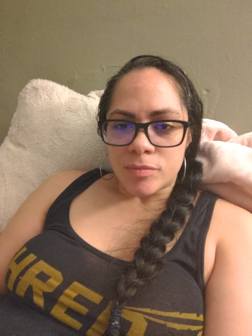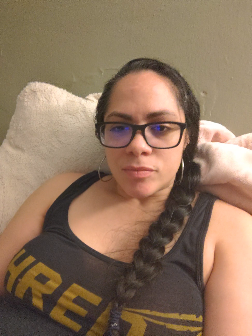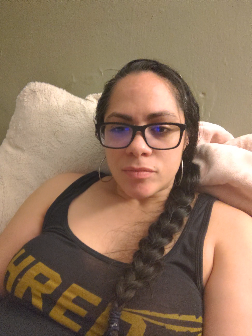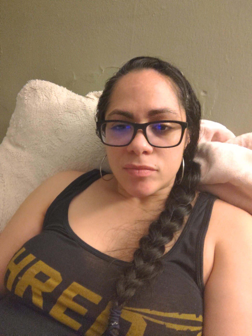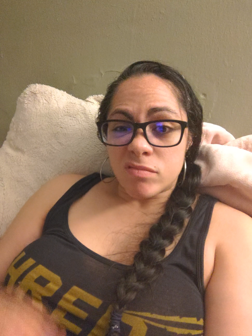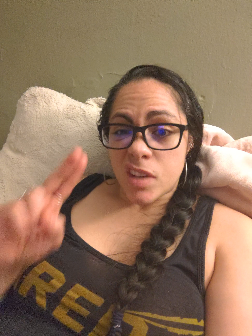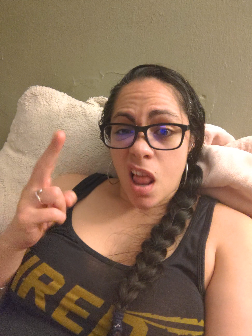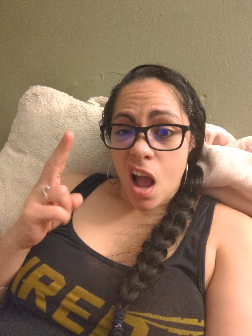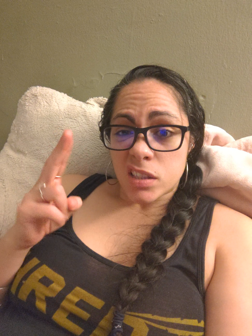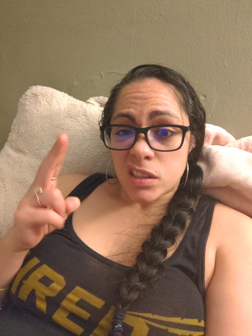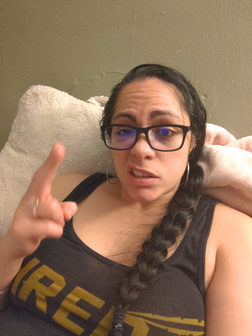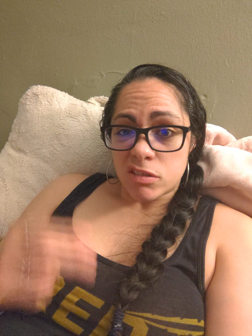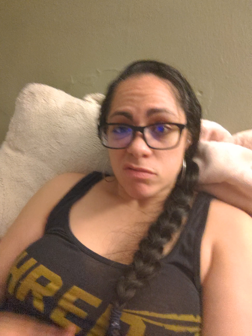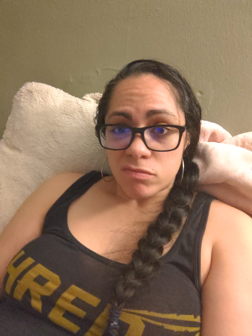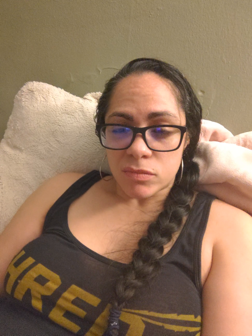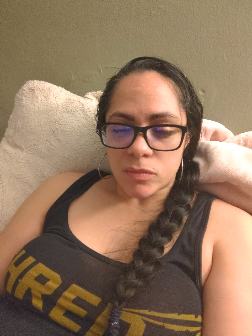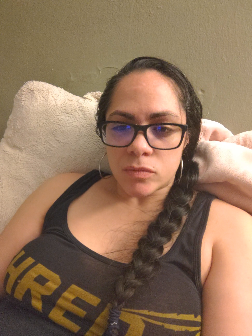closet